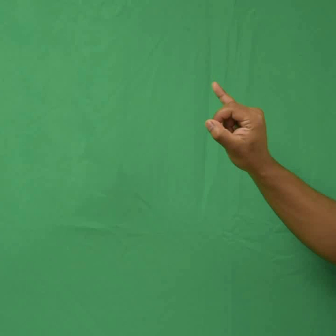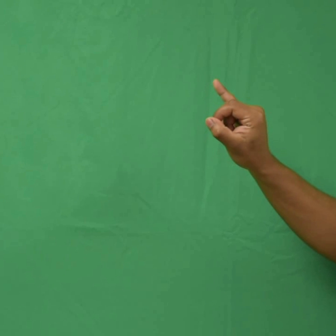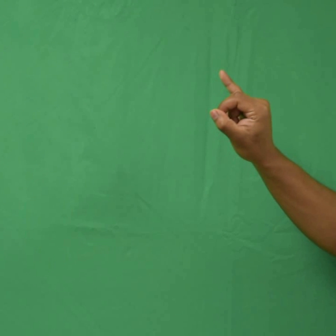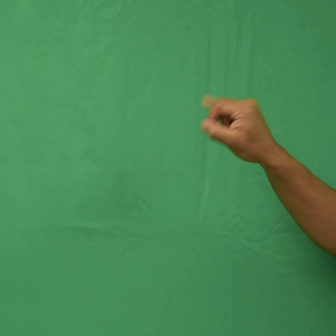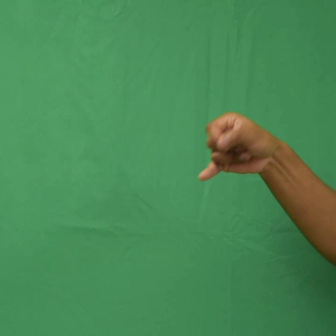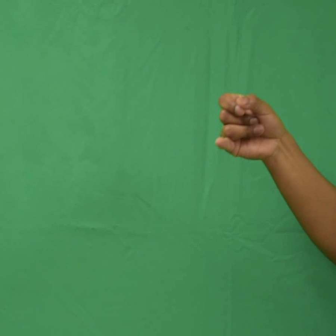J